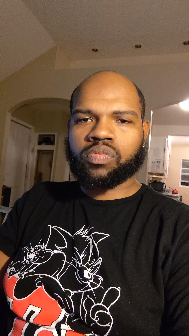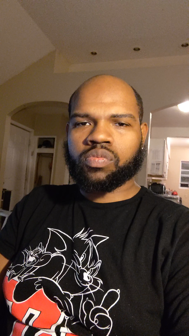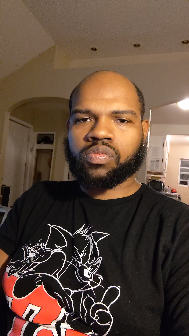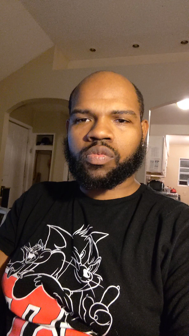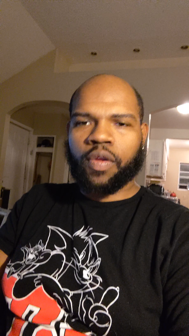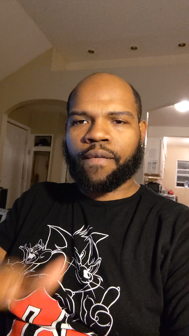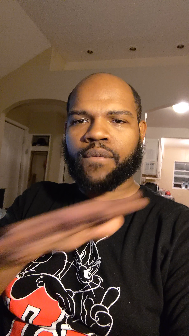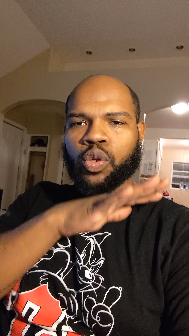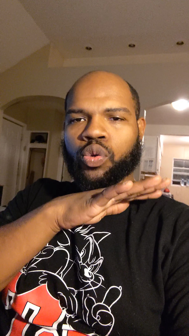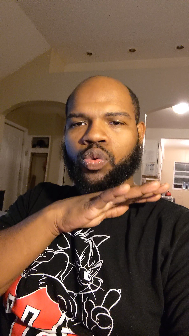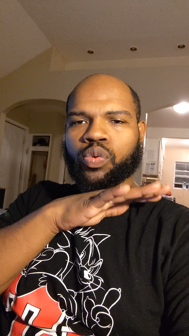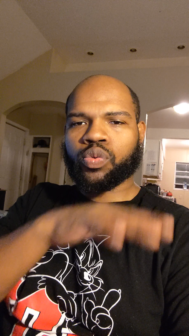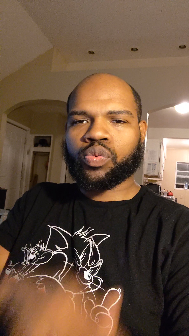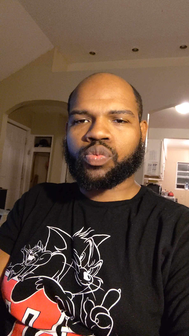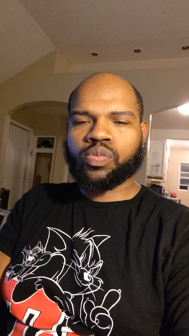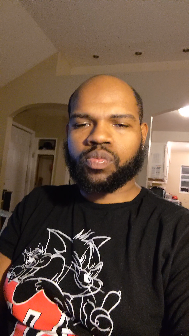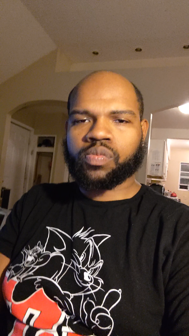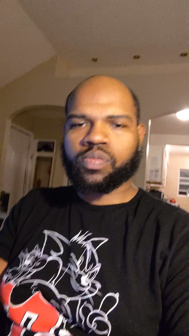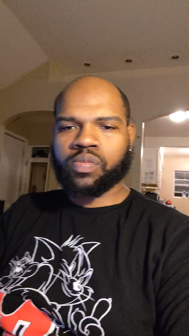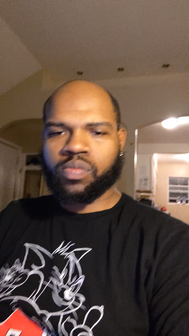full